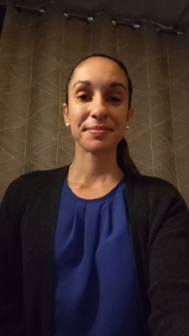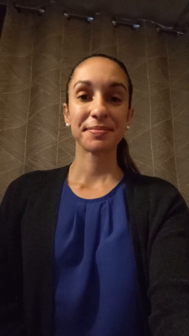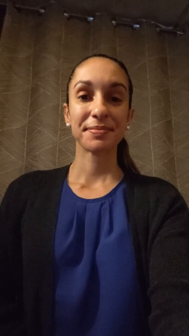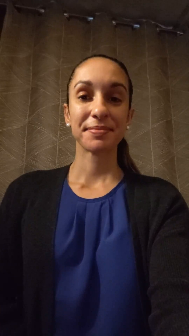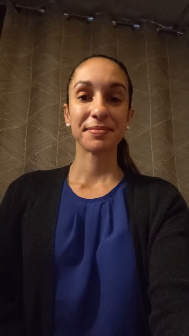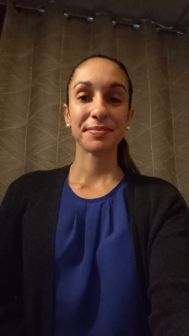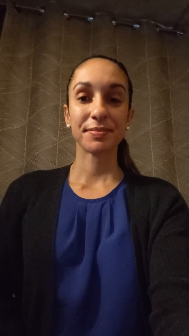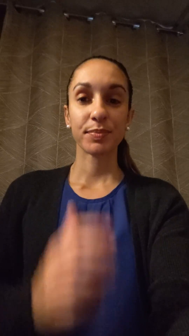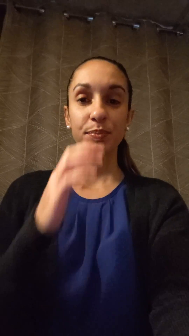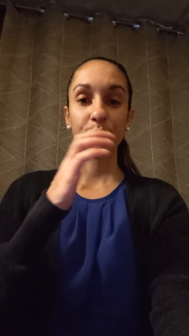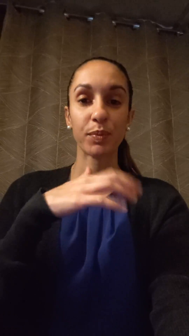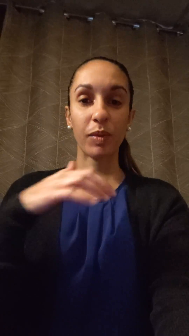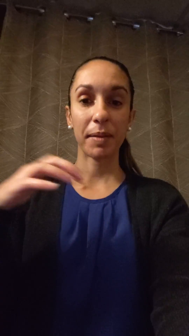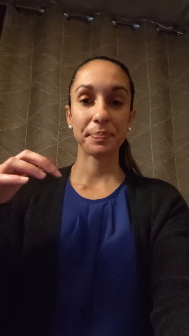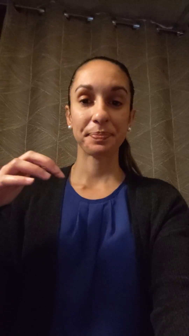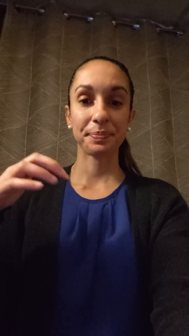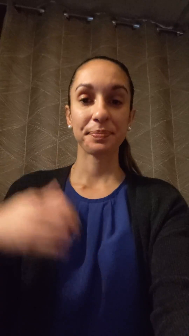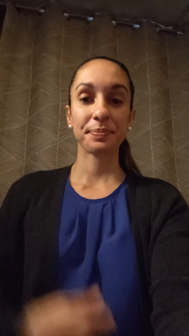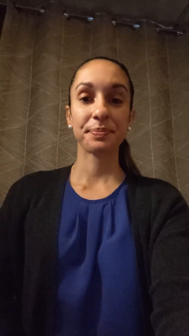grapes